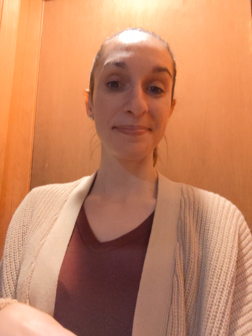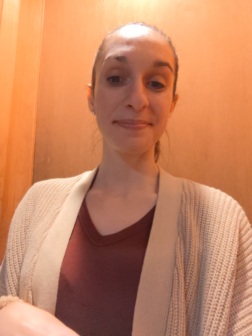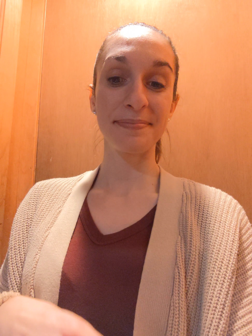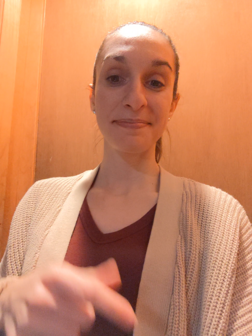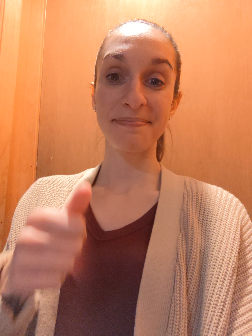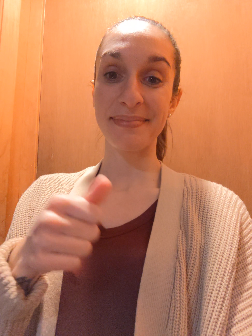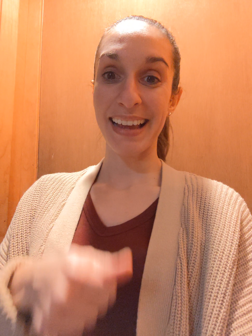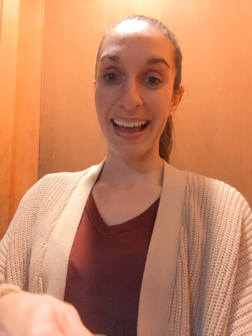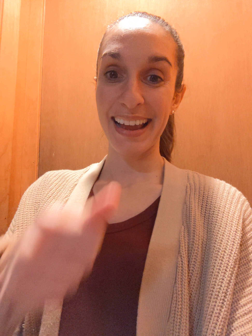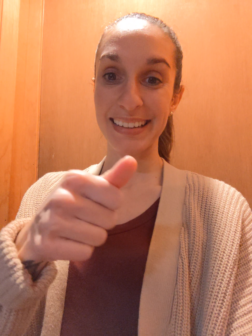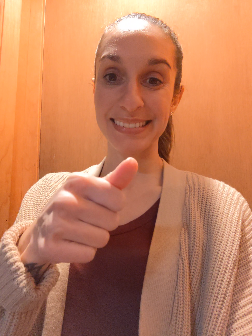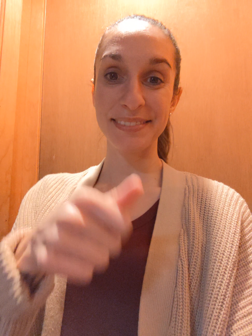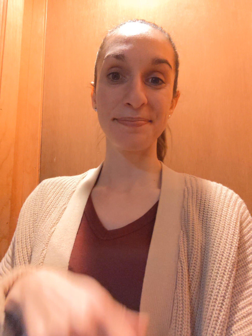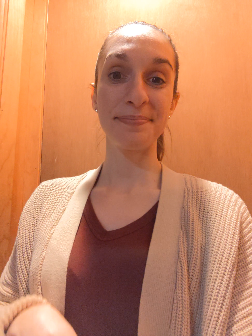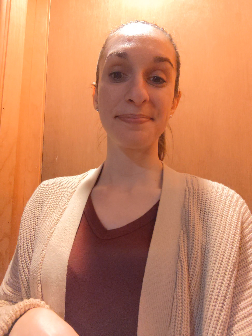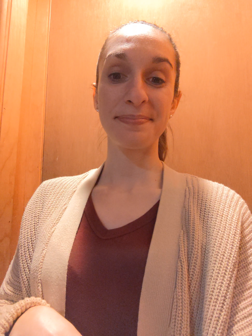hide